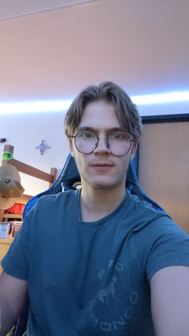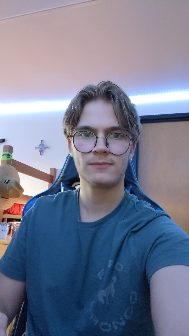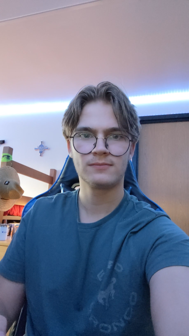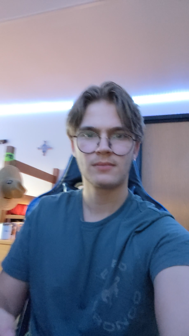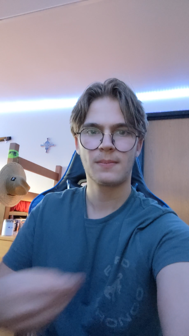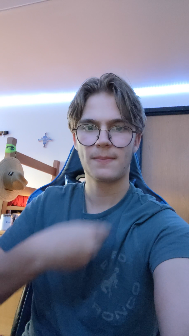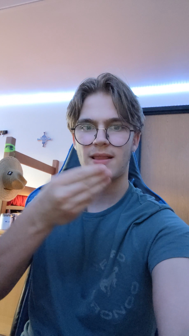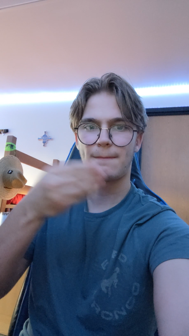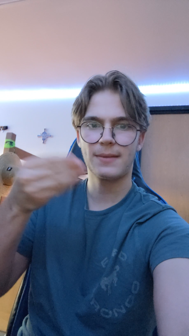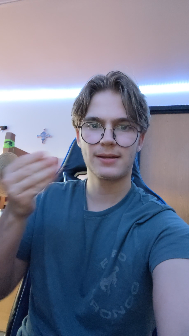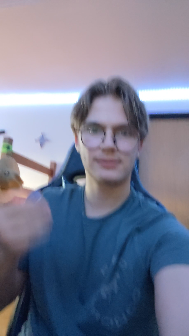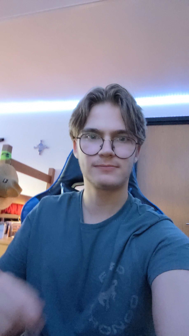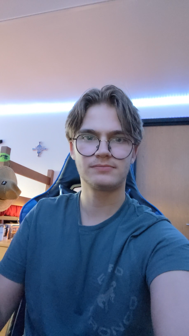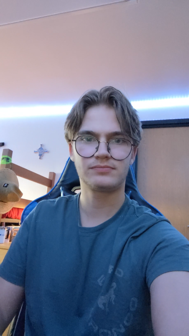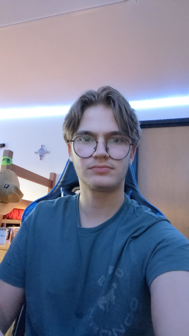shopping